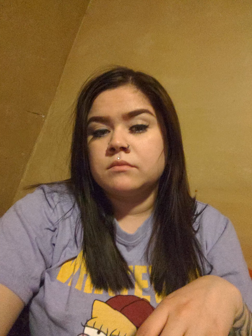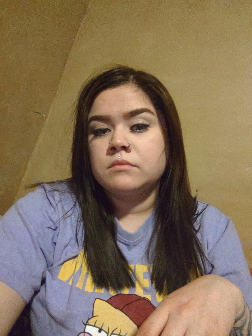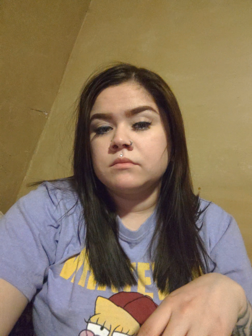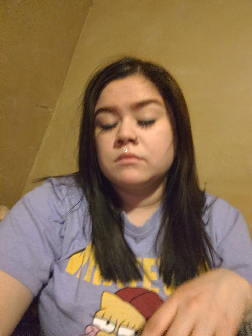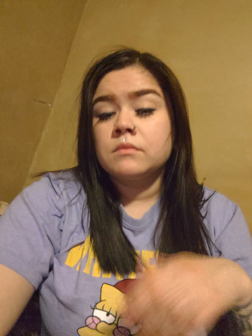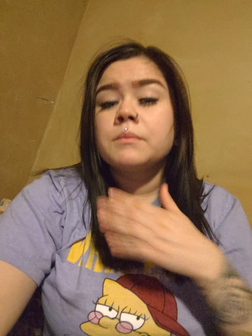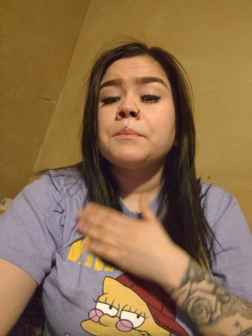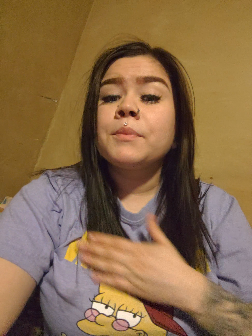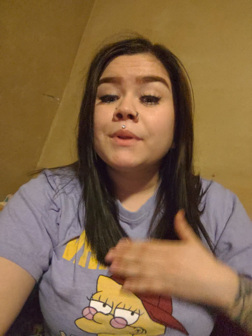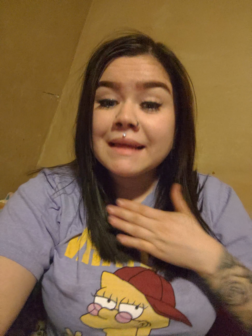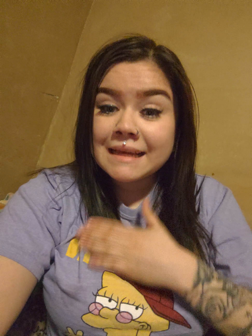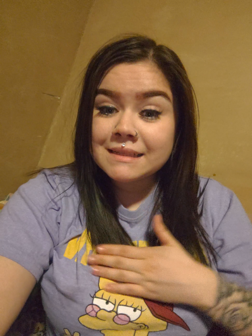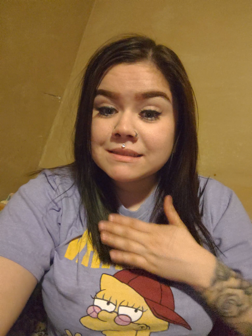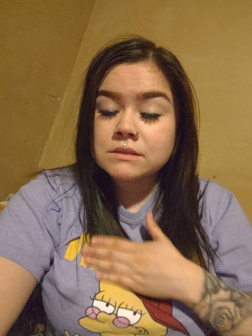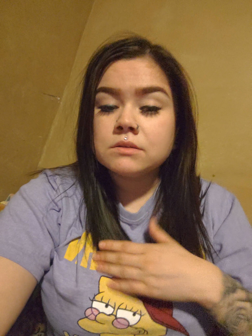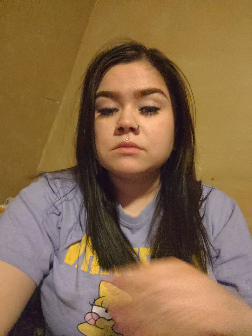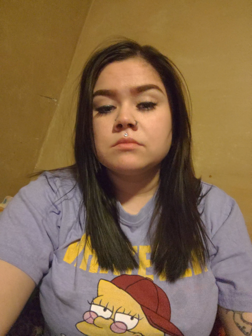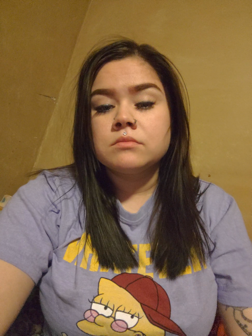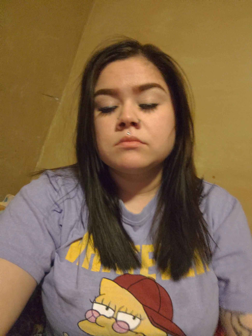please